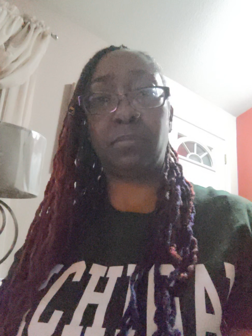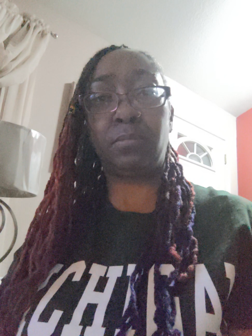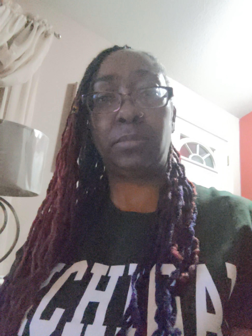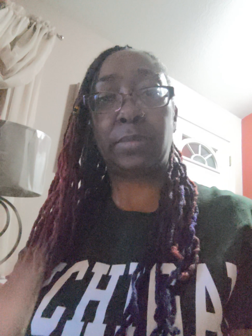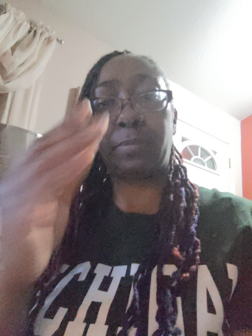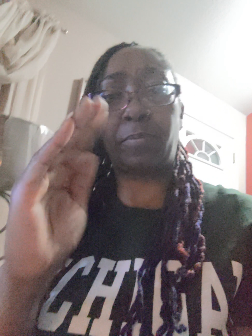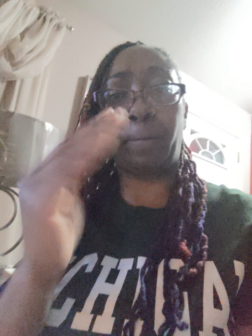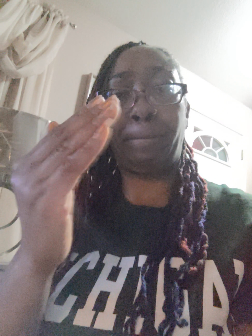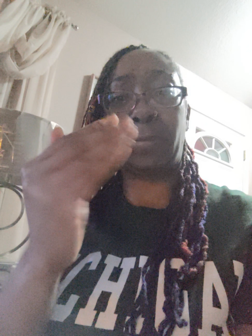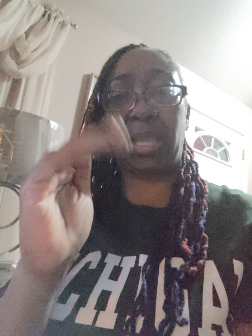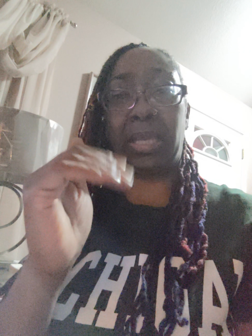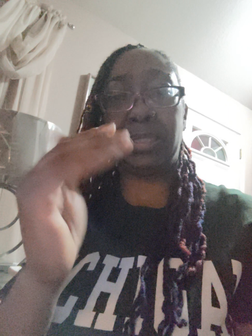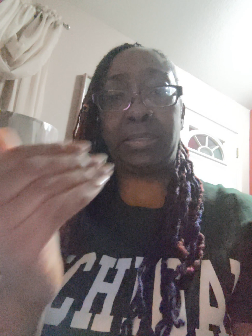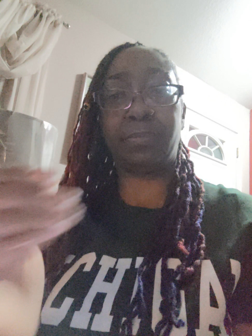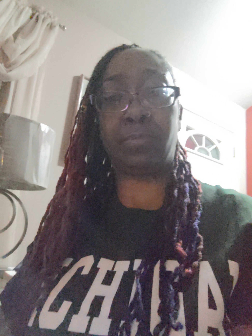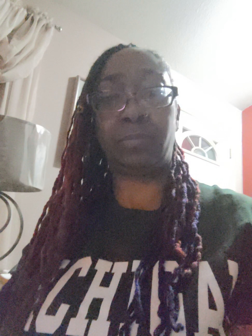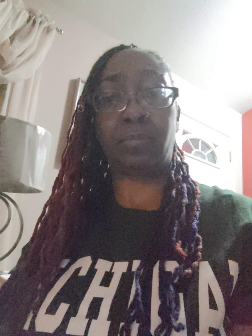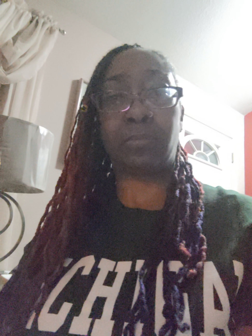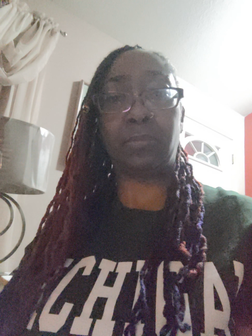mitten